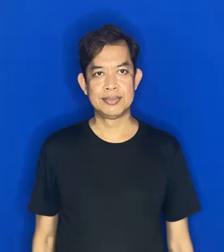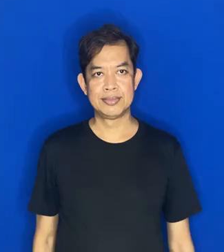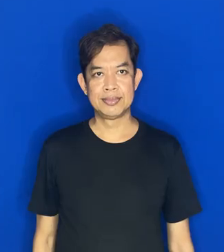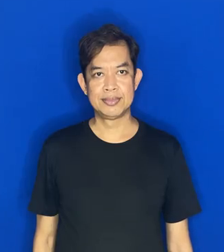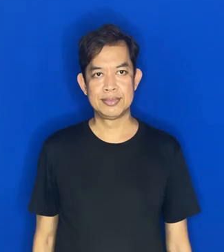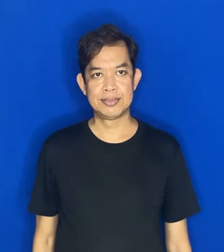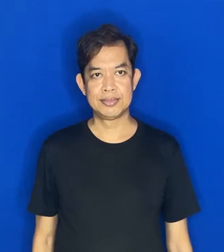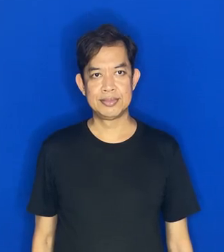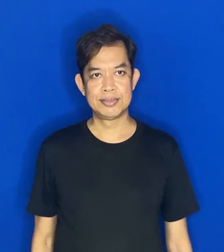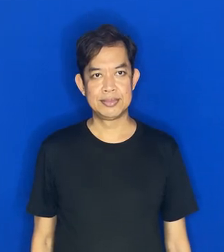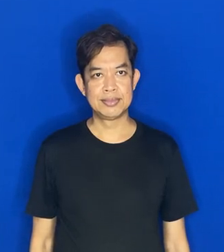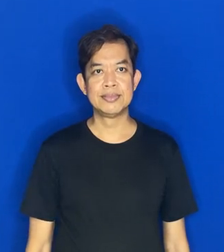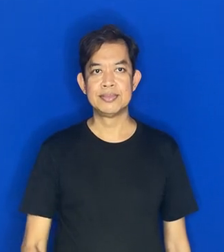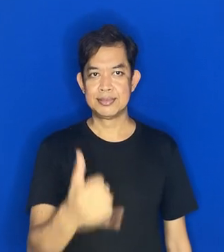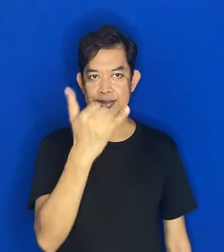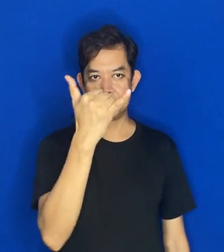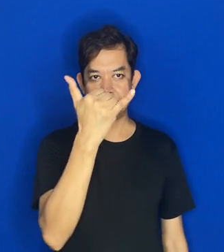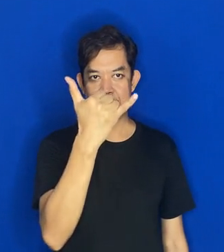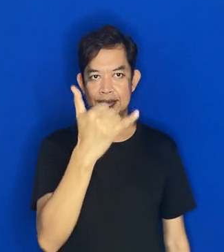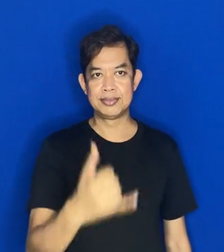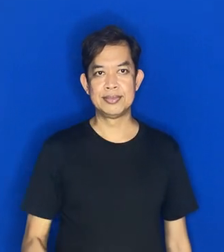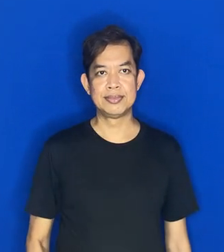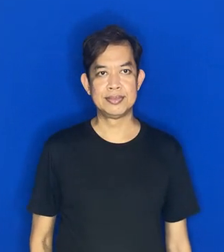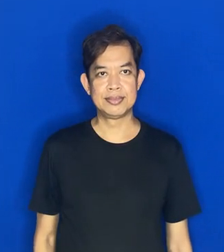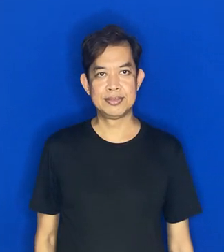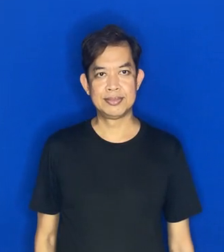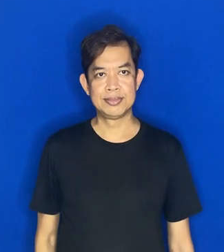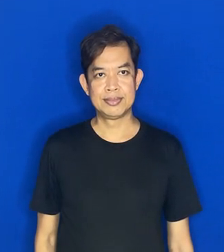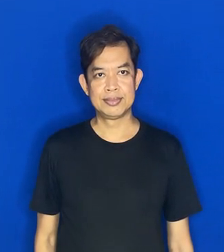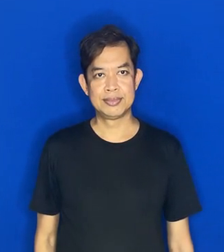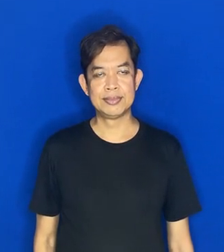yellow